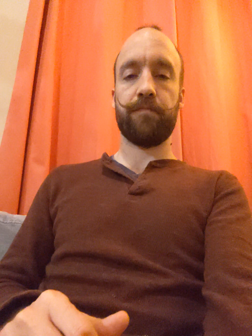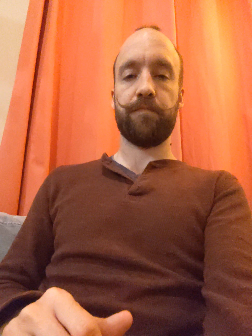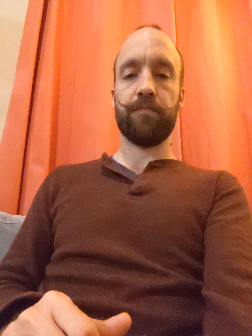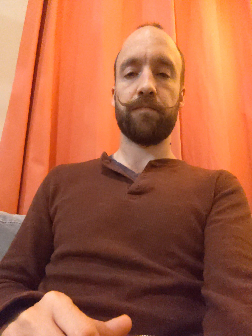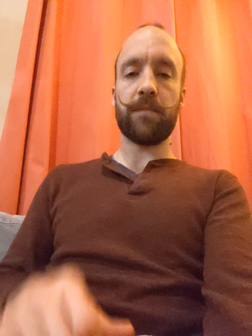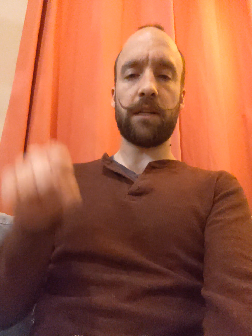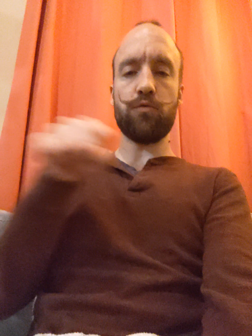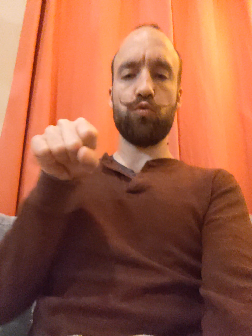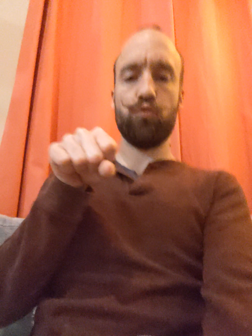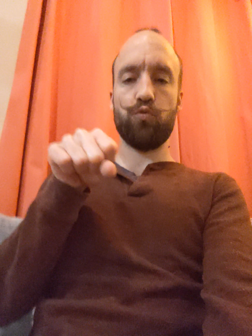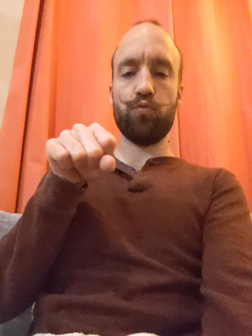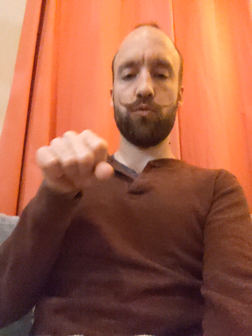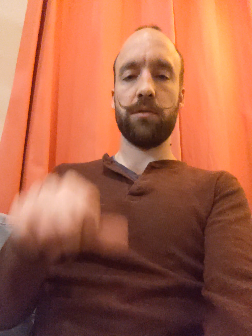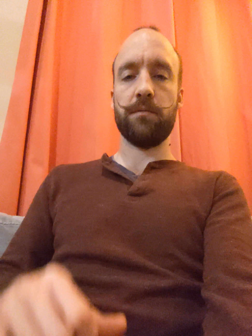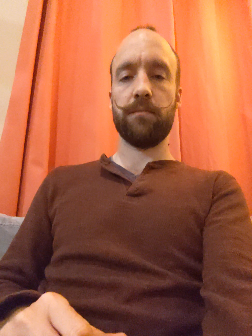shoe